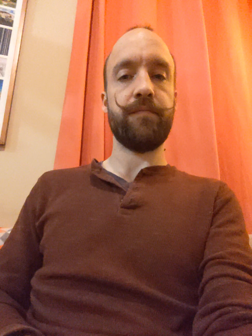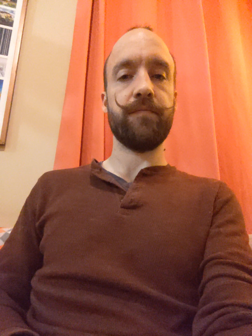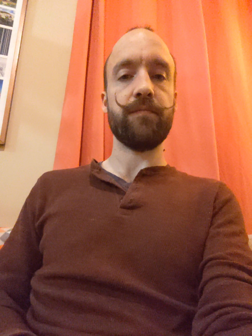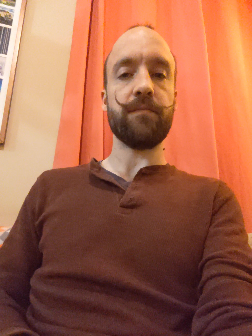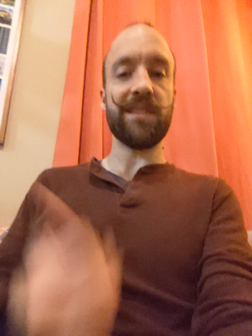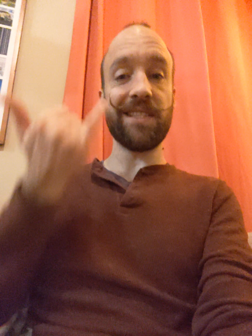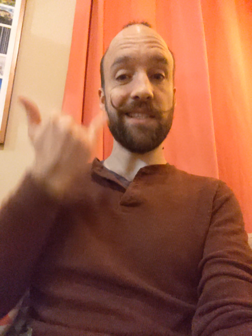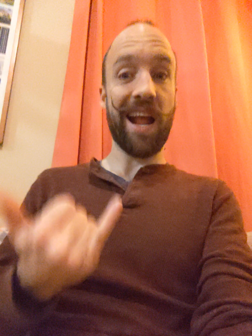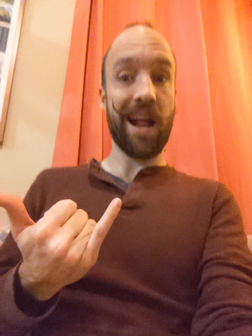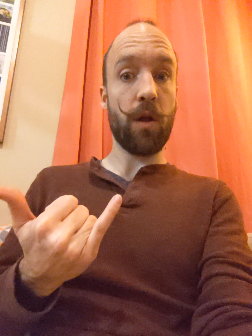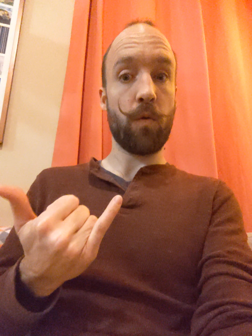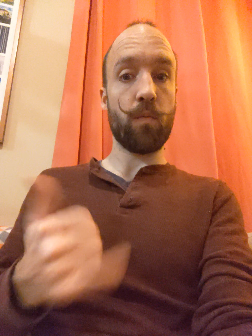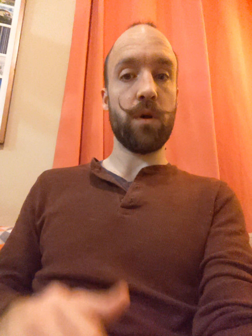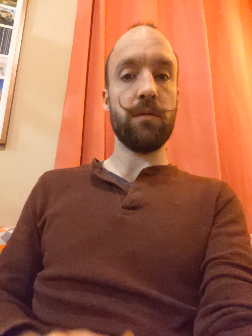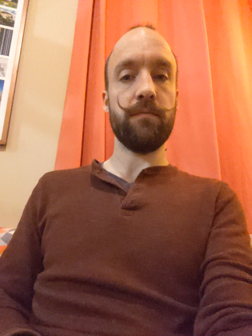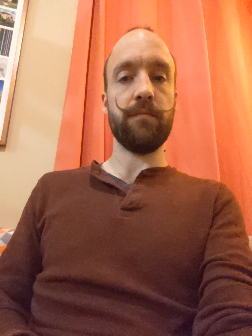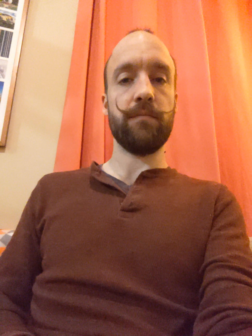now